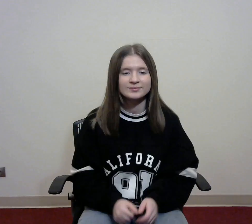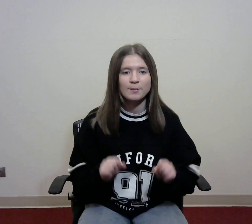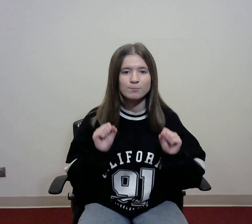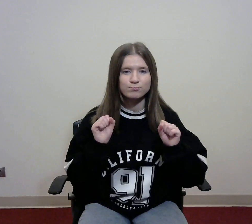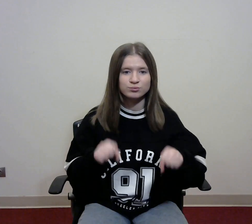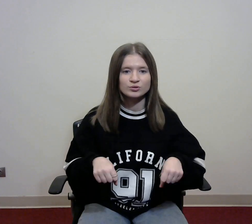olar